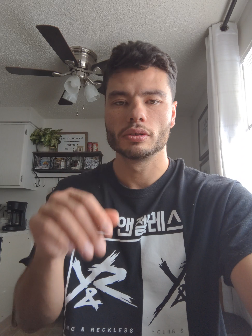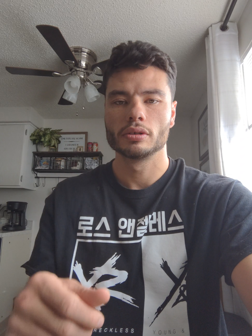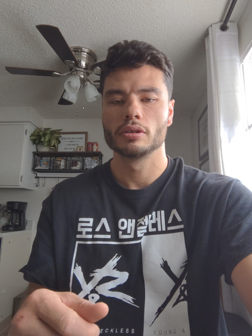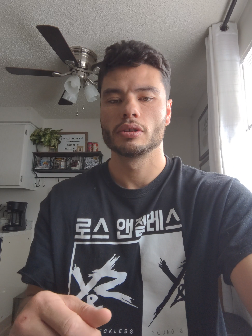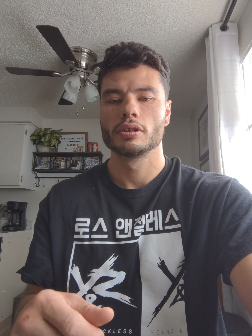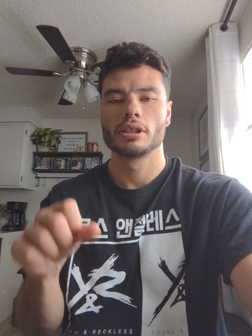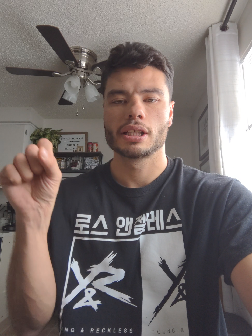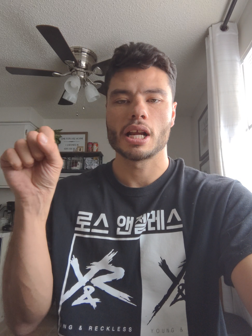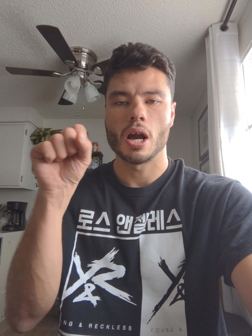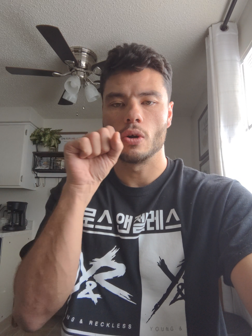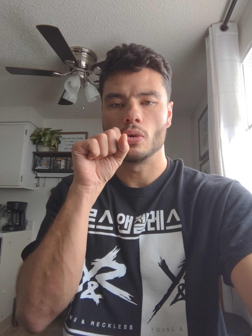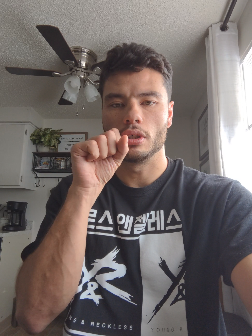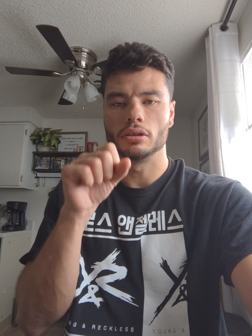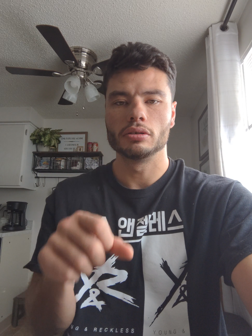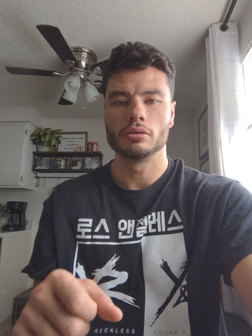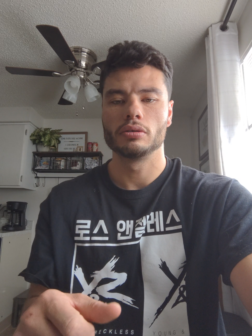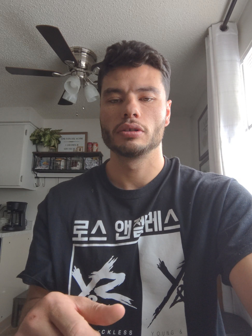carrot